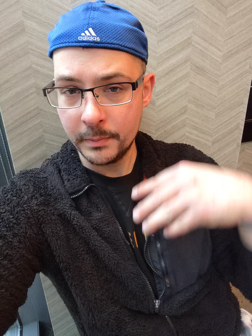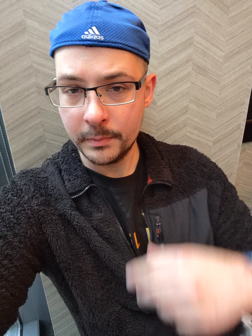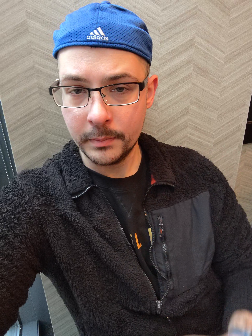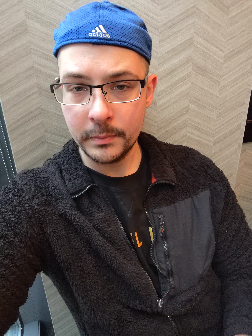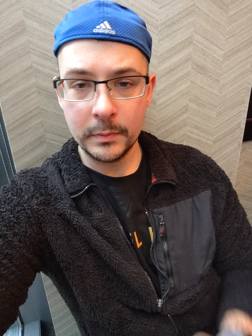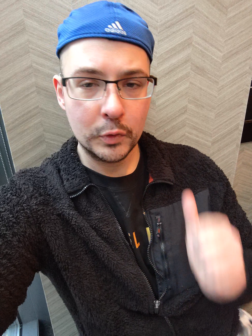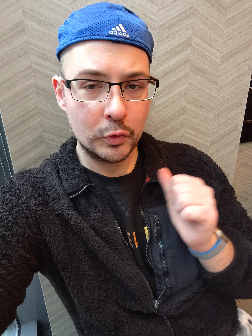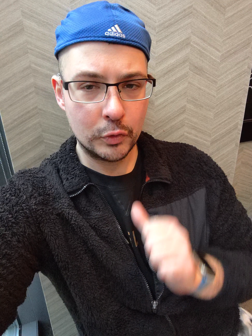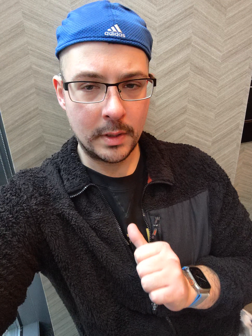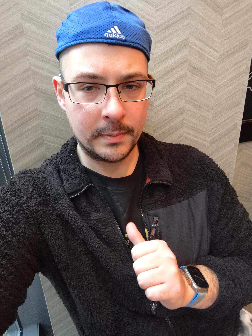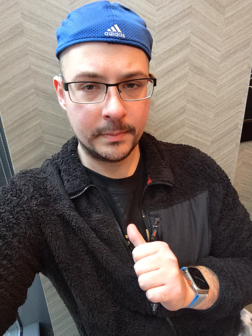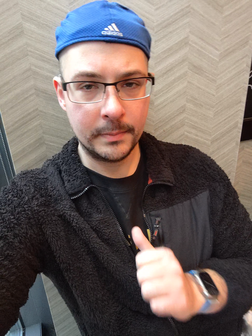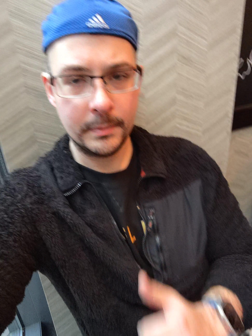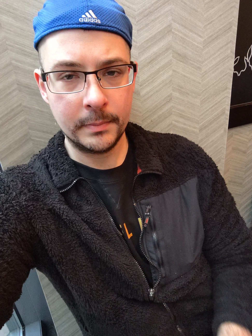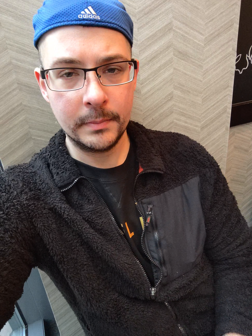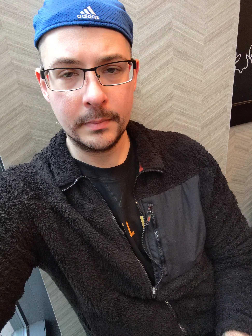jacket